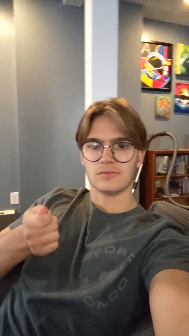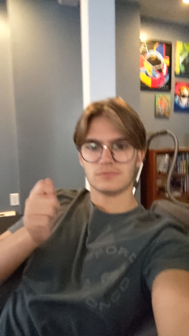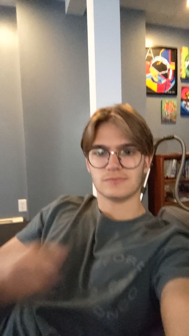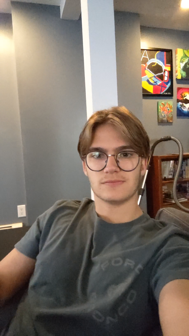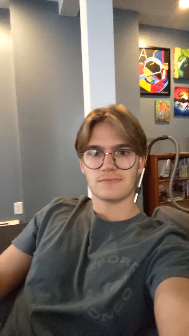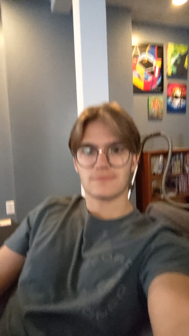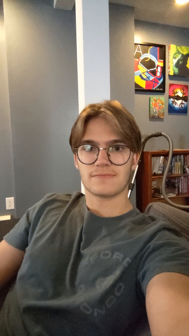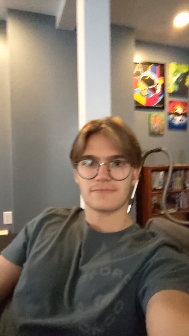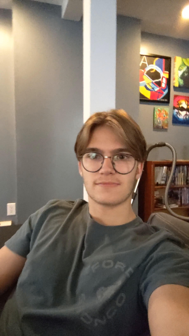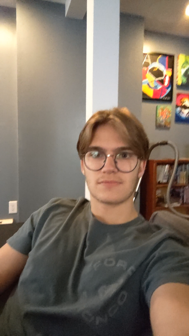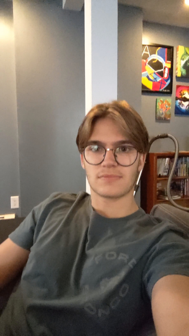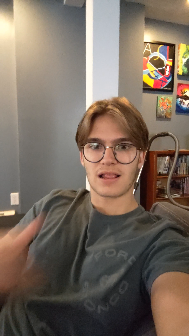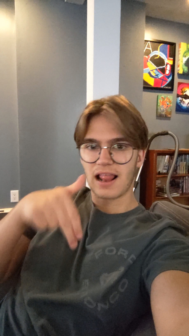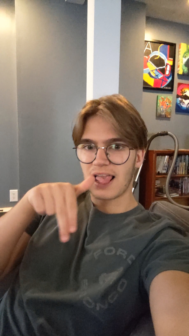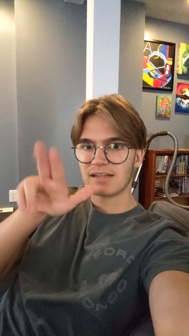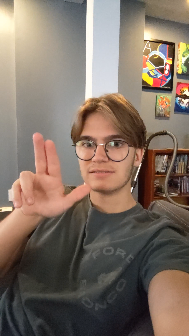lick